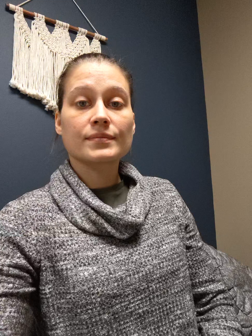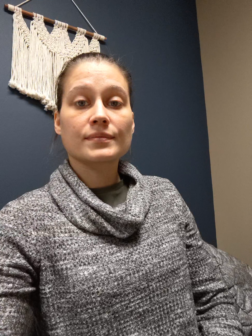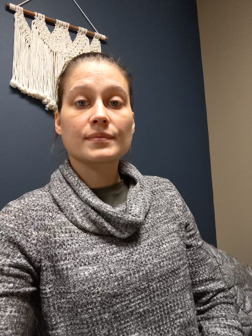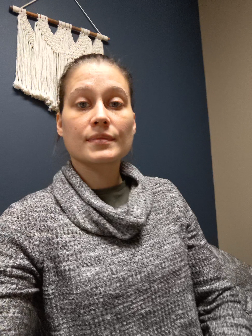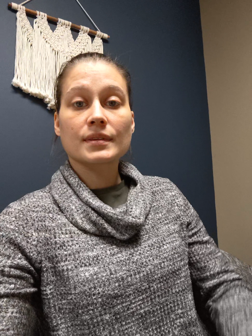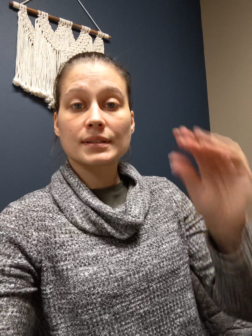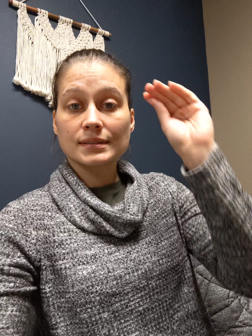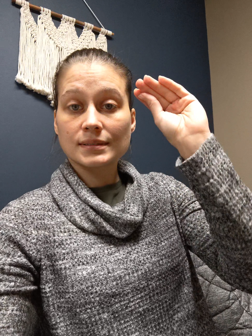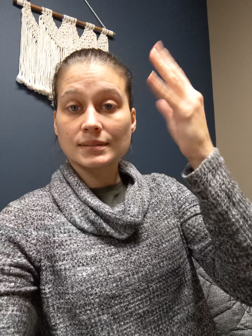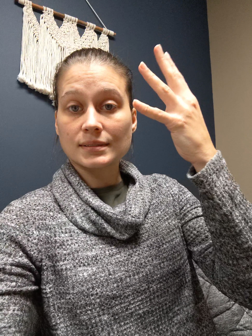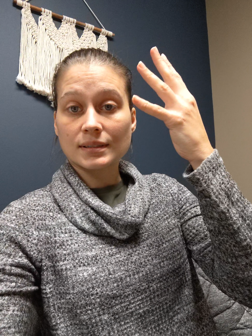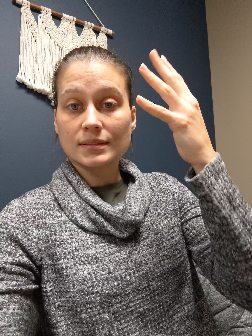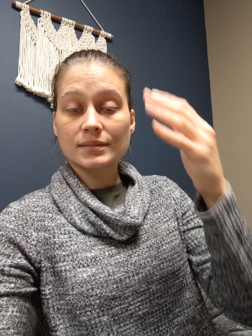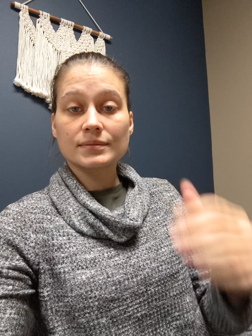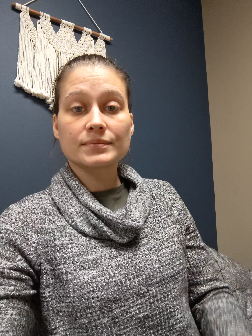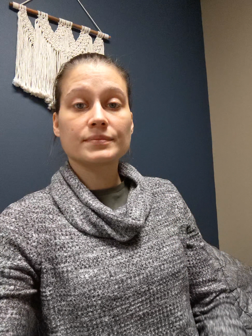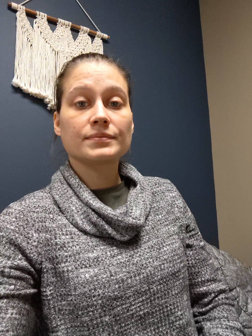sun